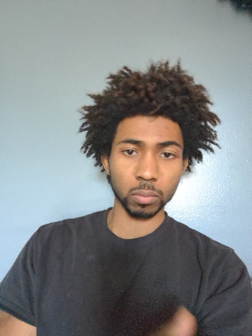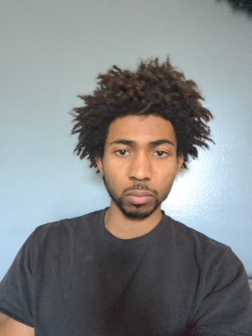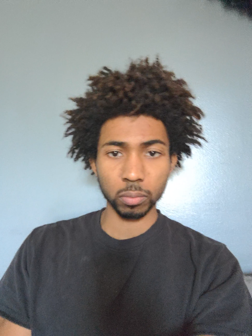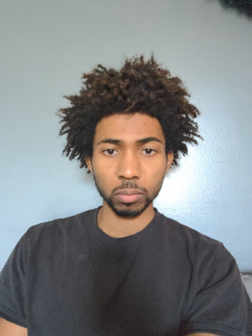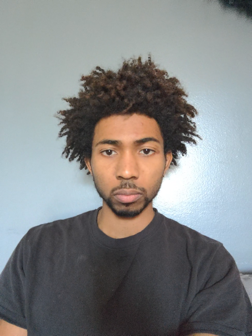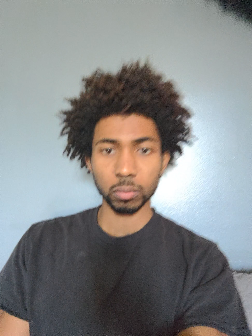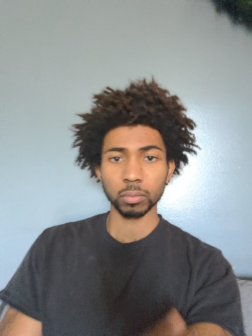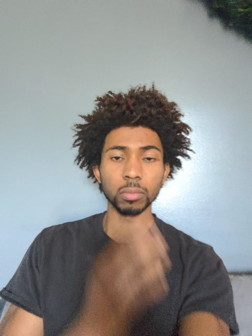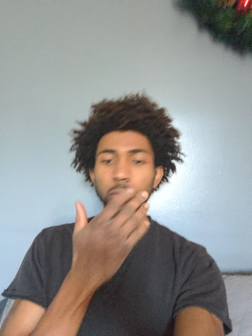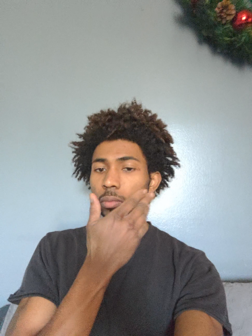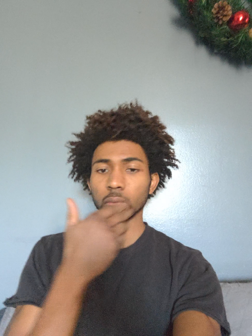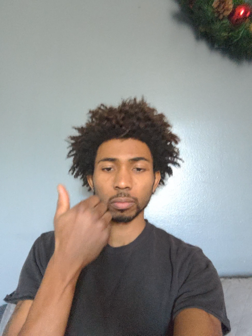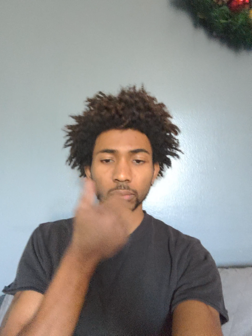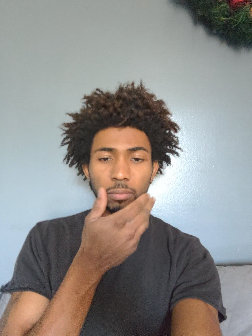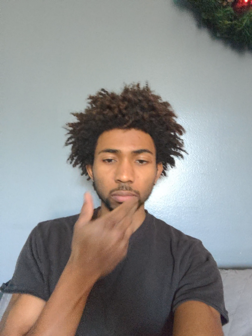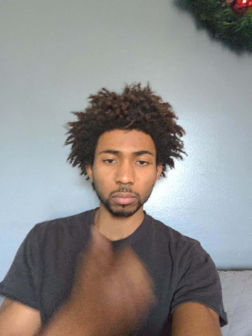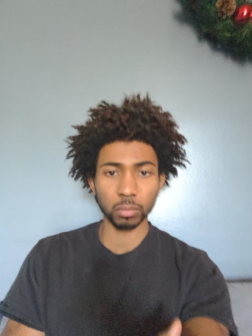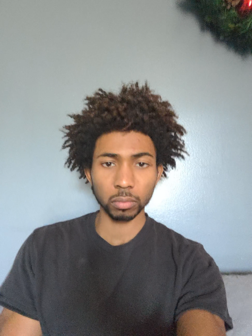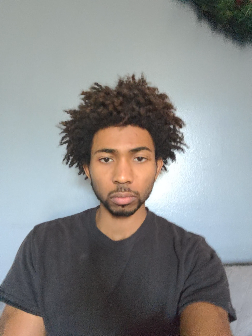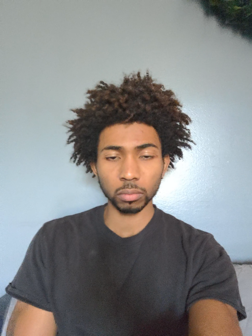napkin